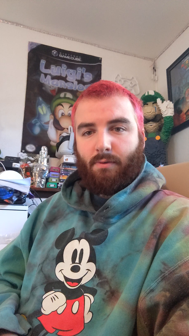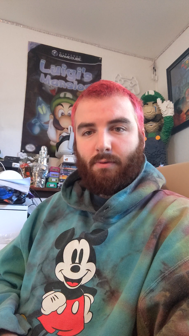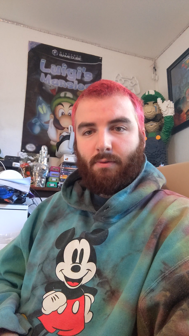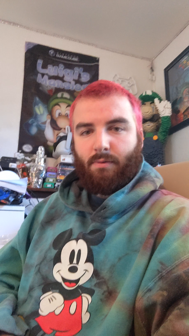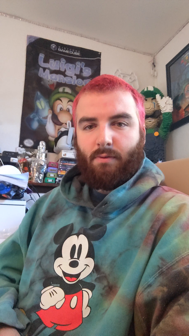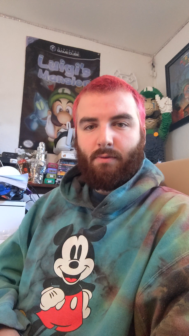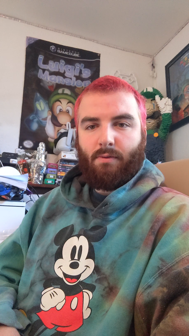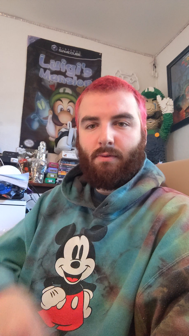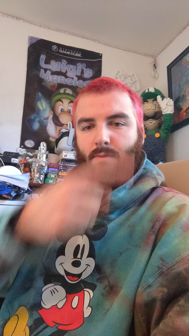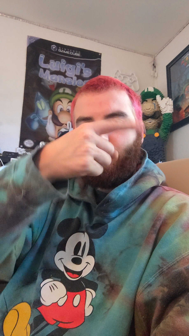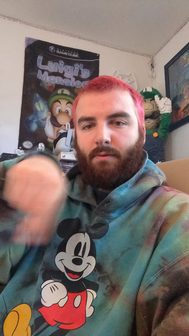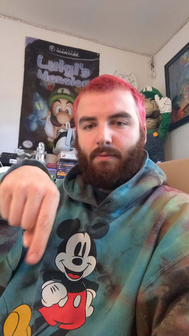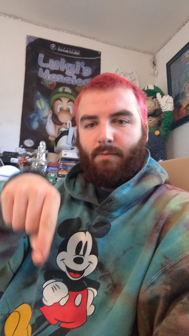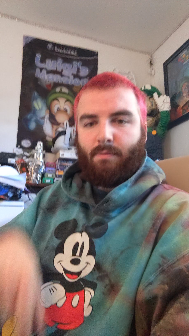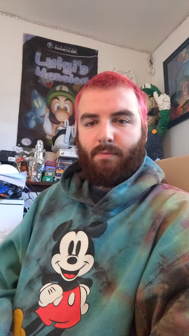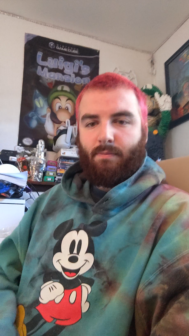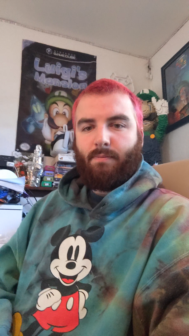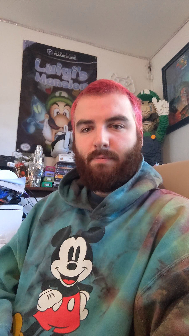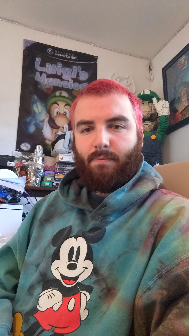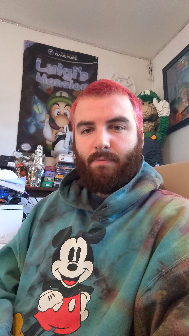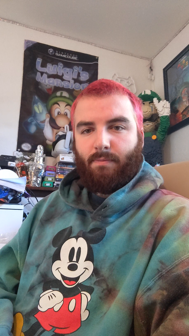cut